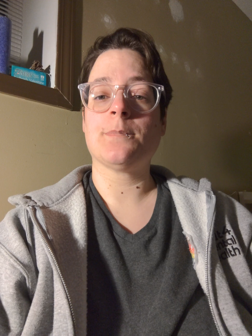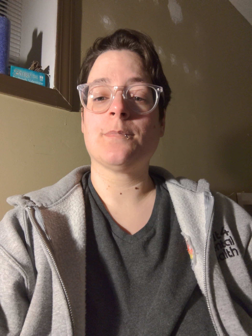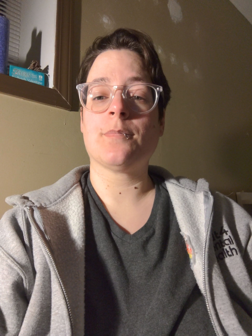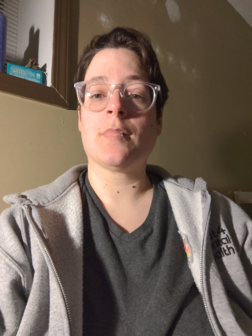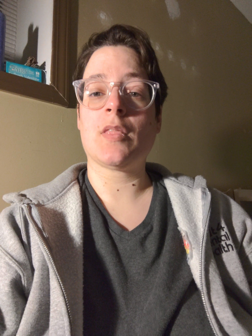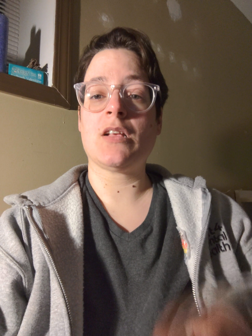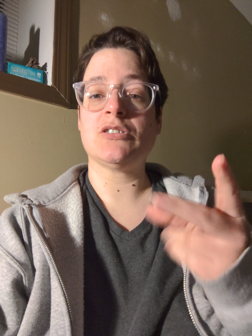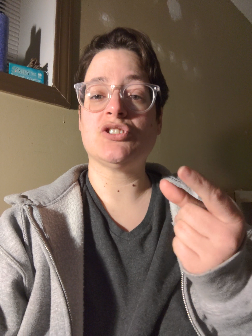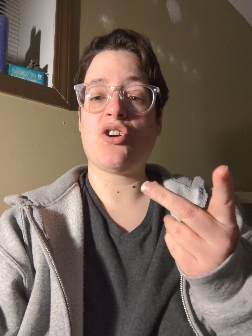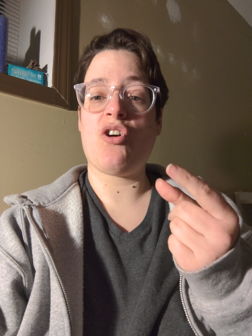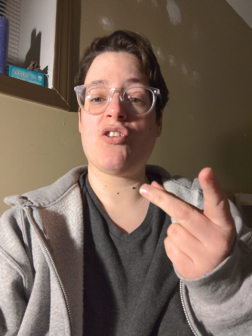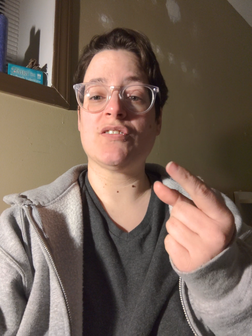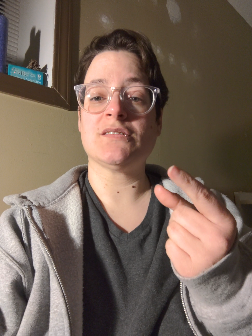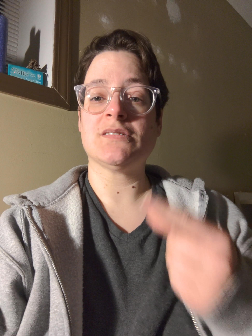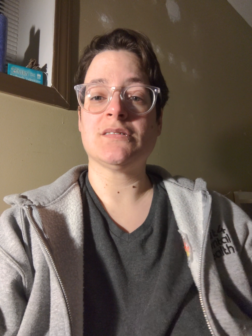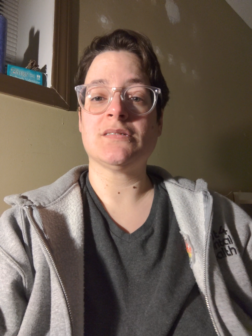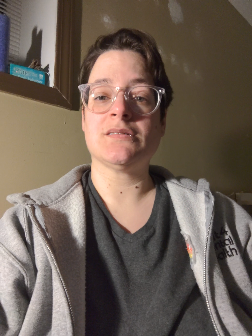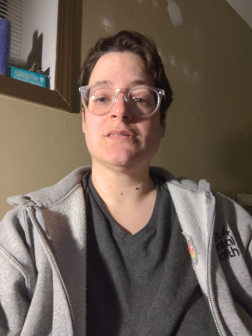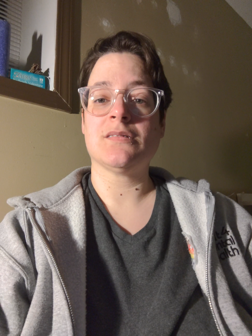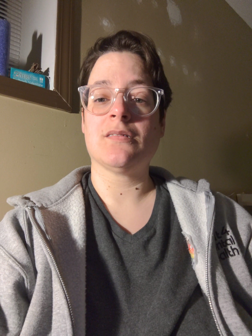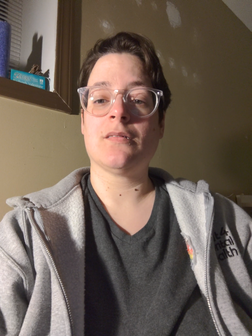dog